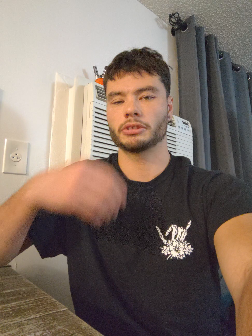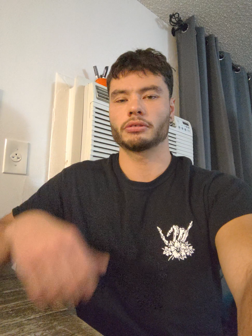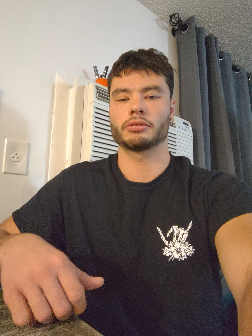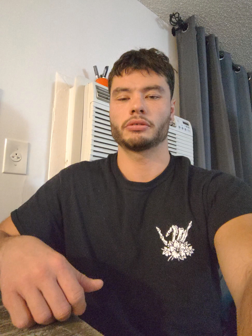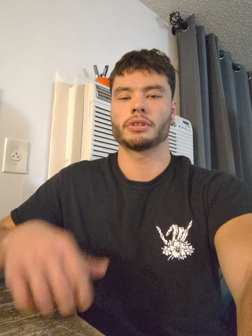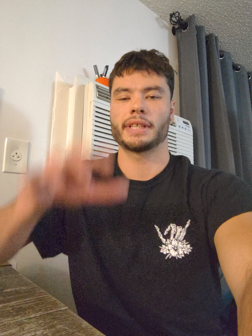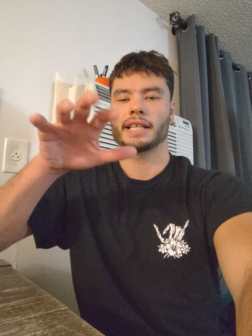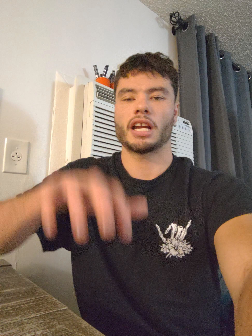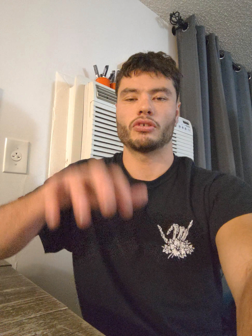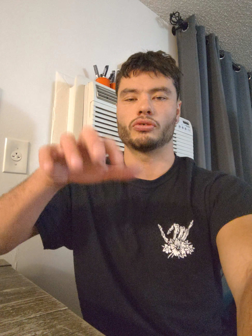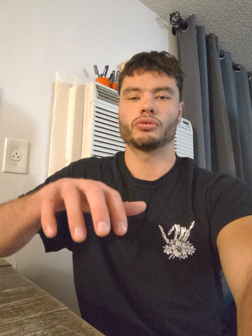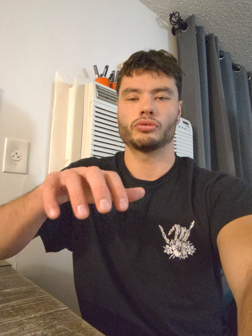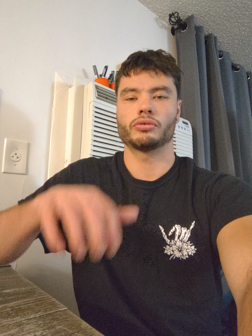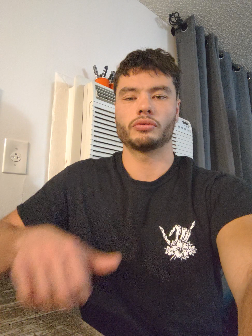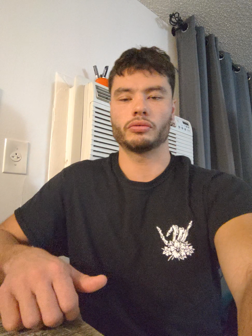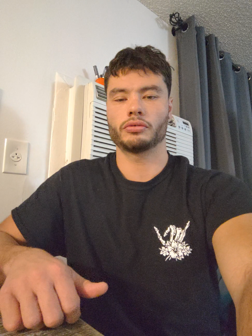alligator